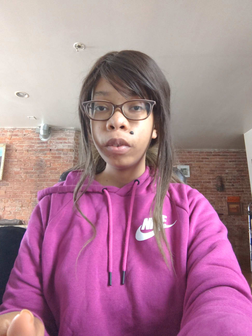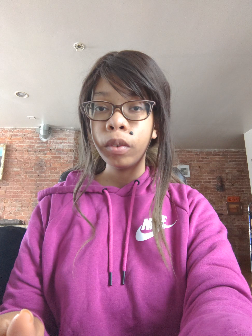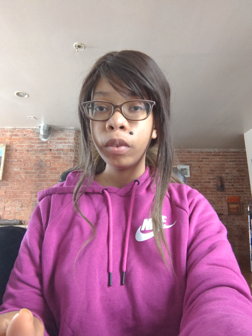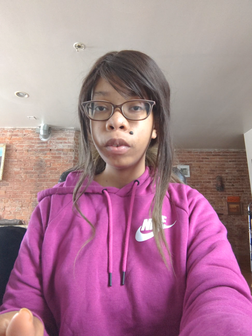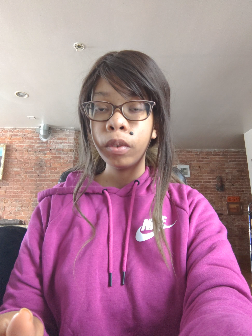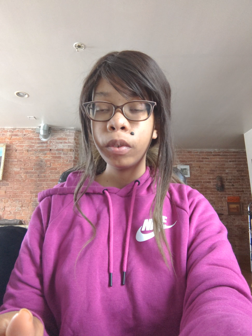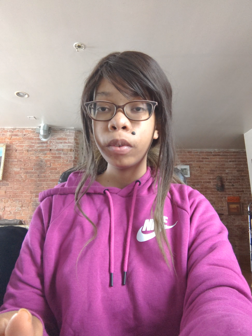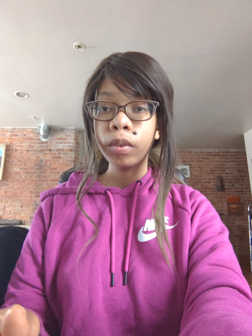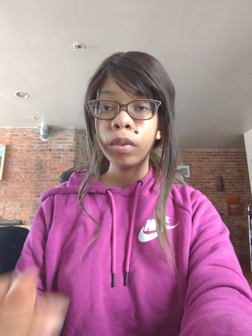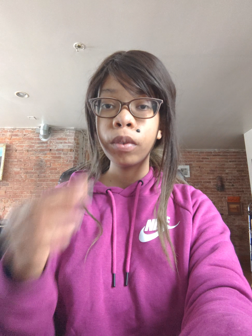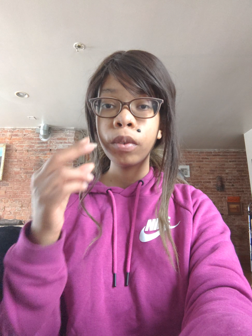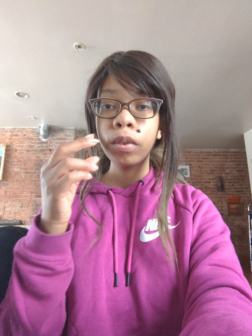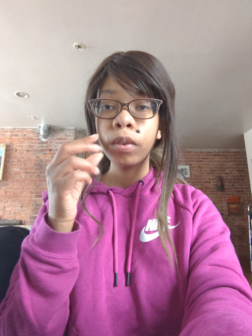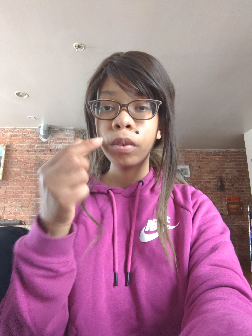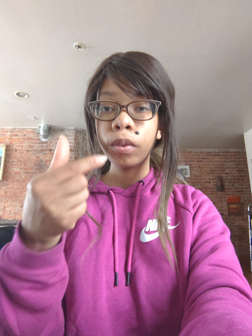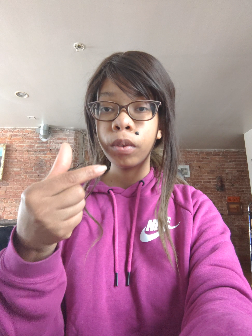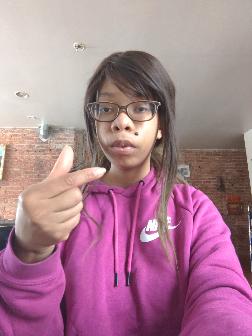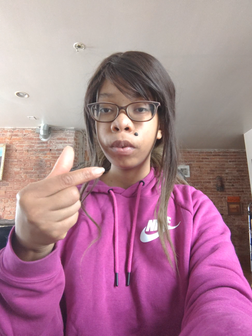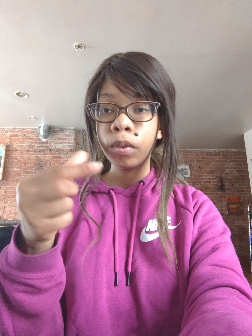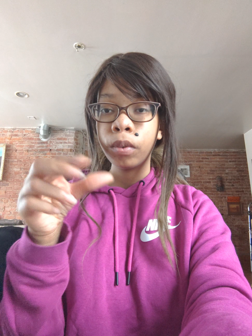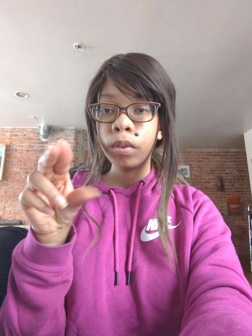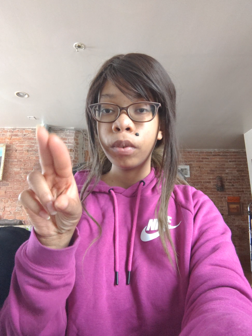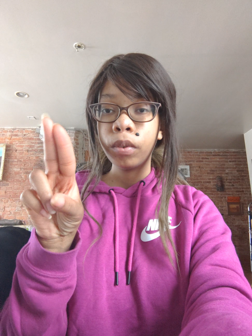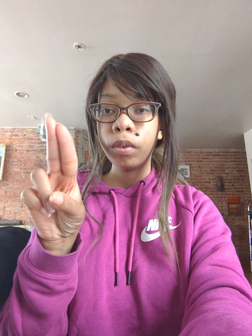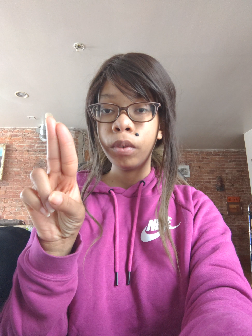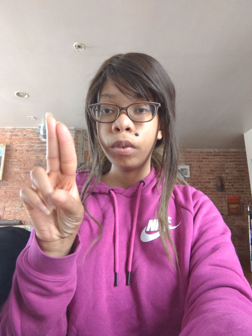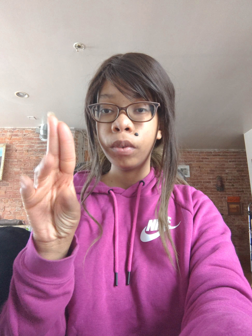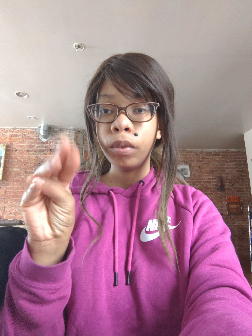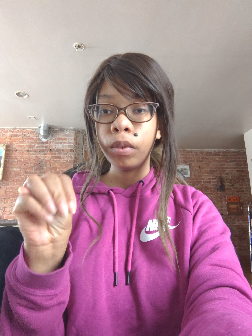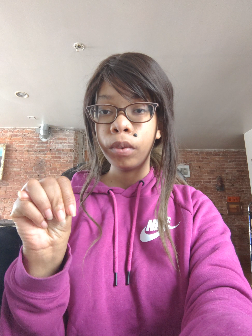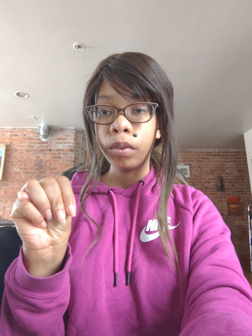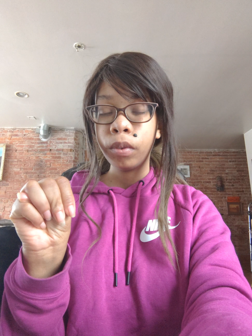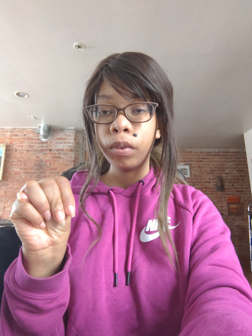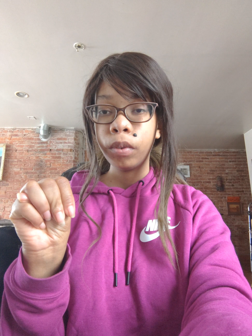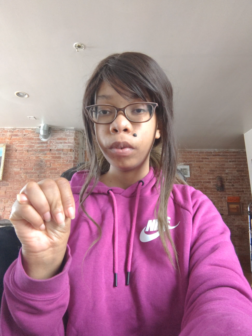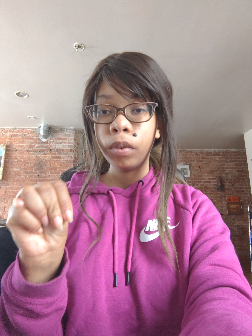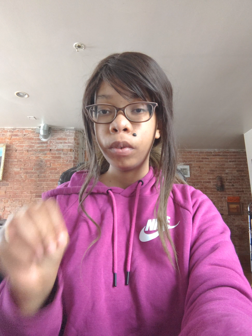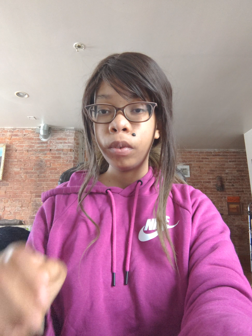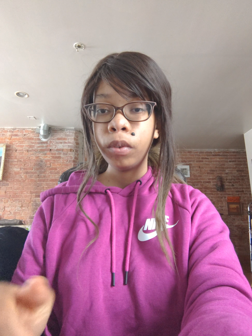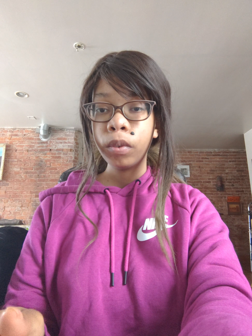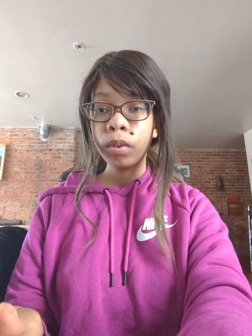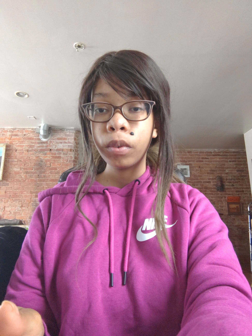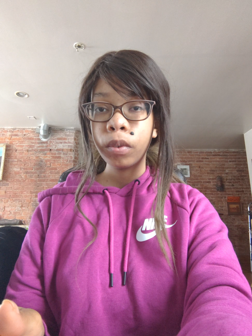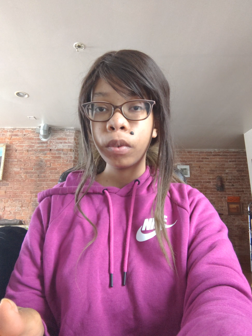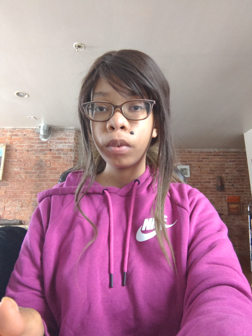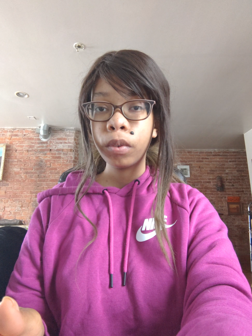gum